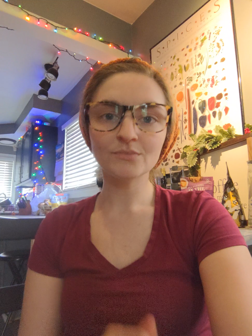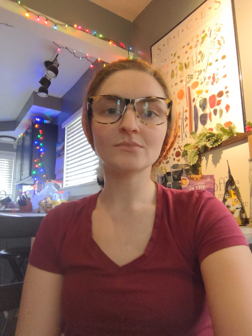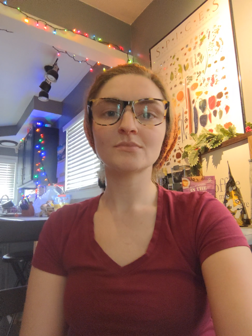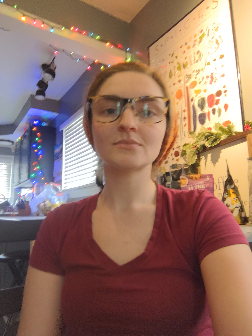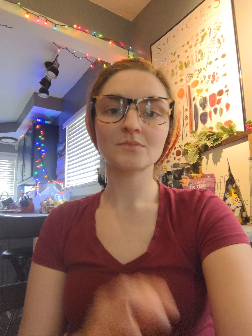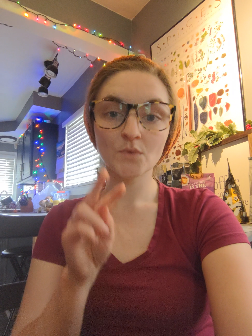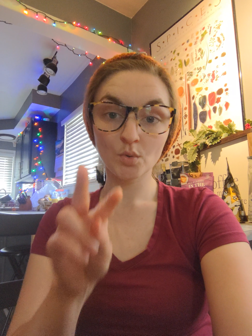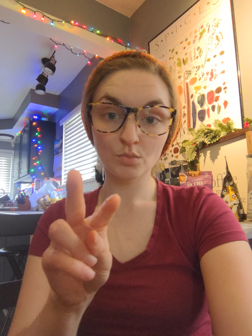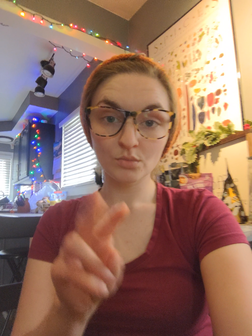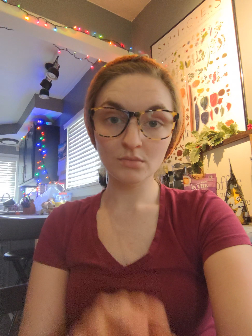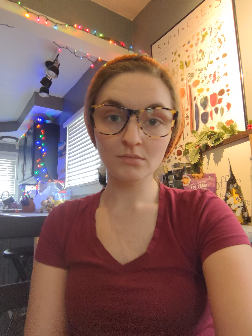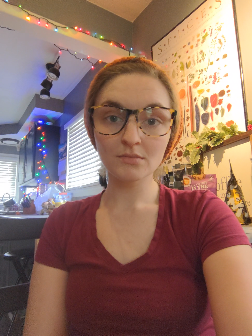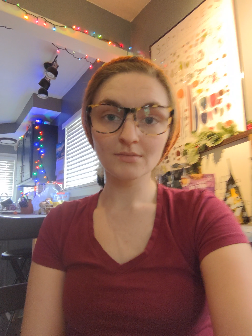look